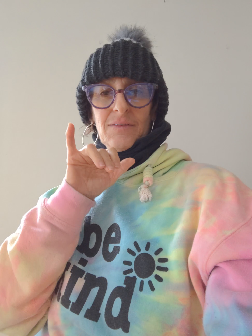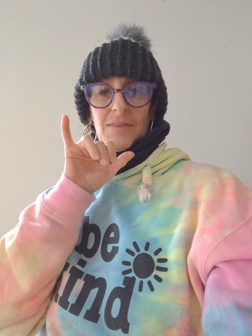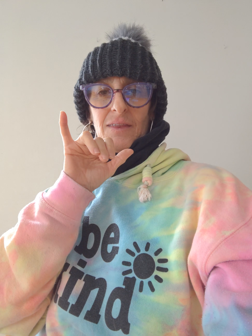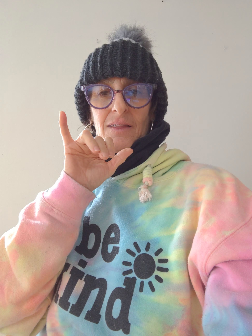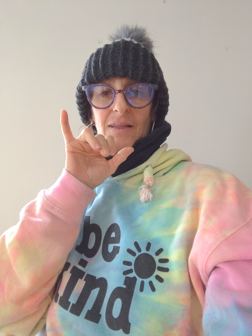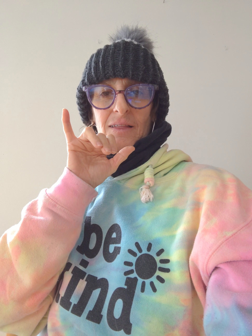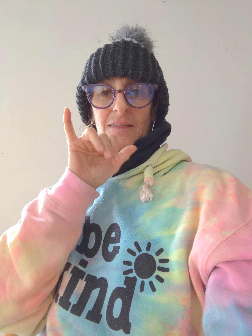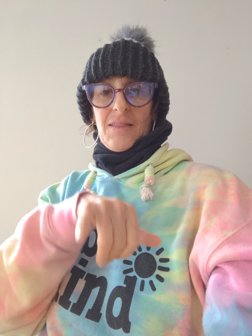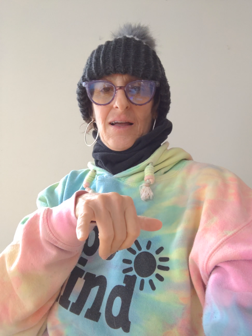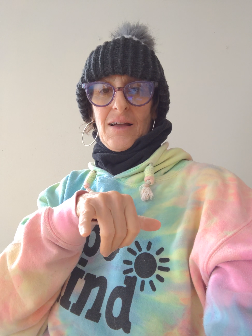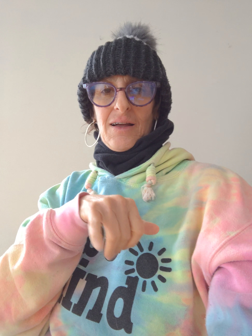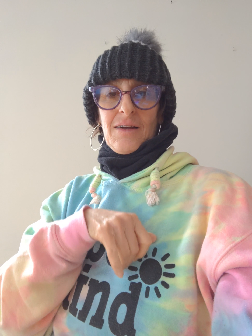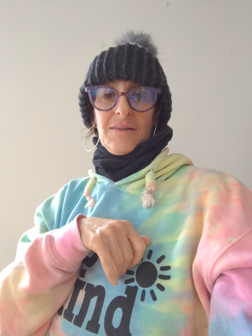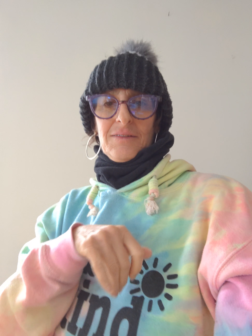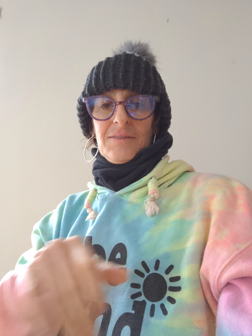that